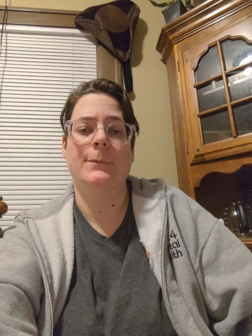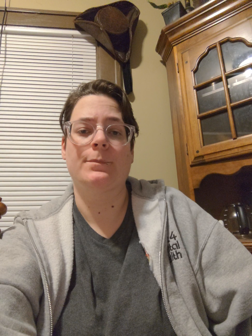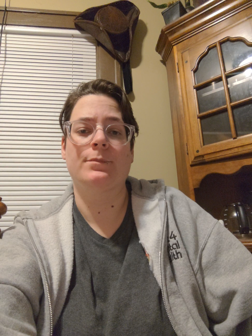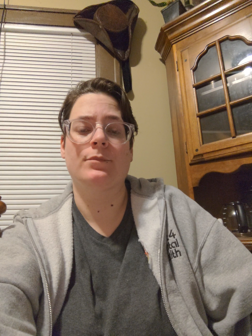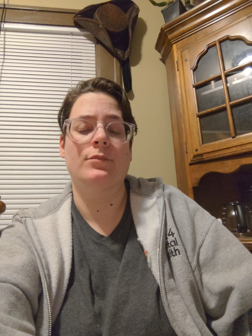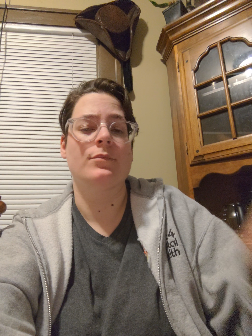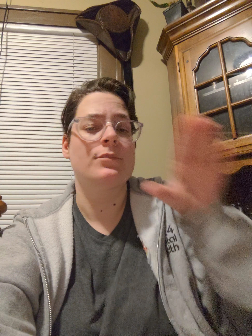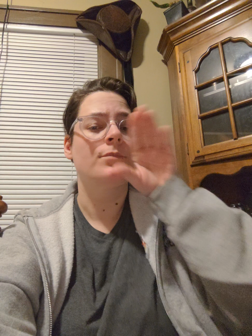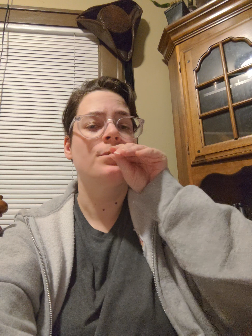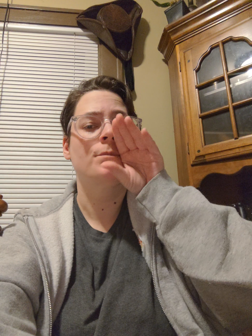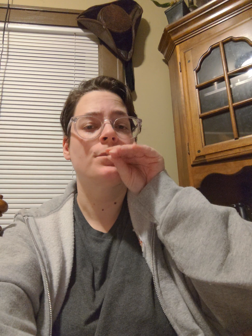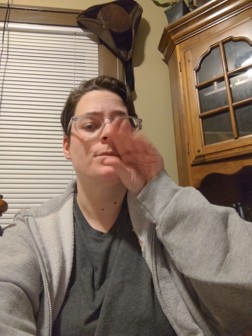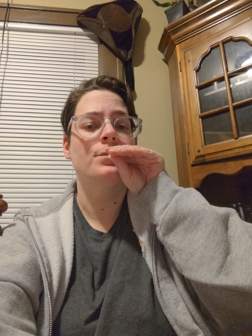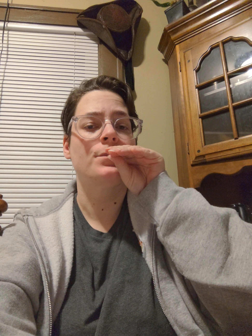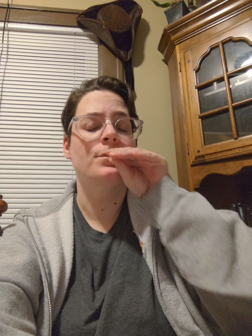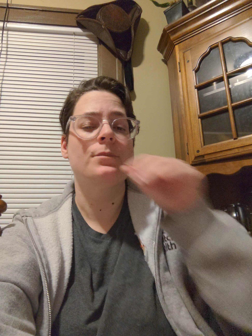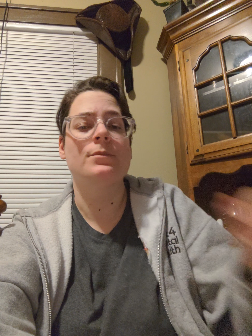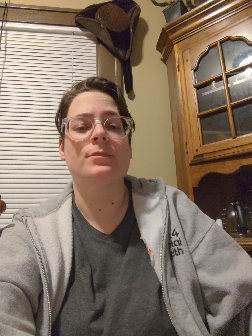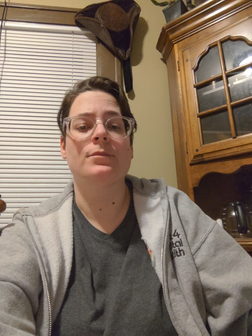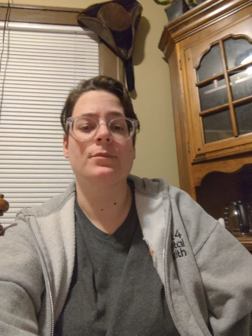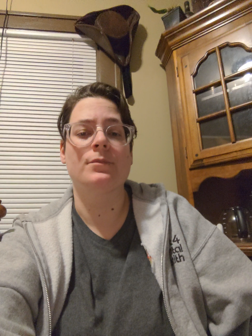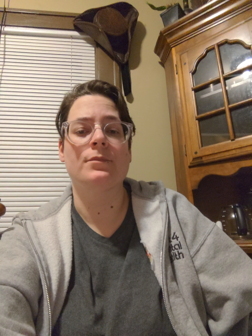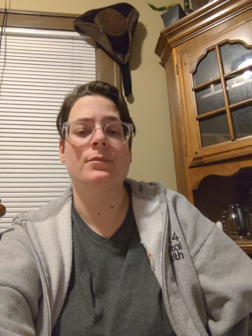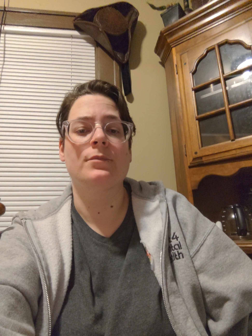goose